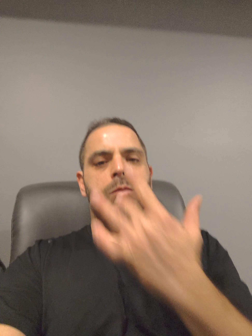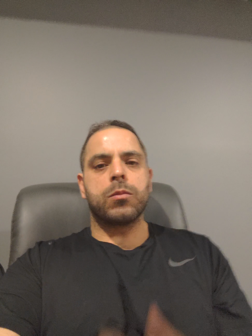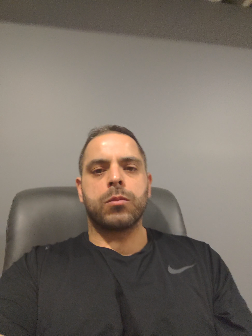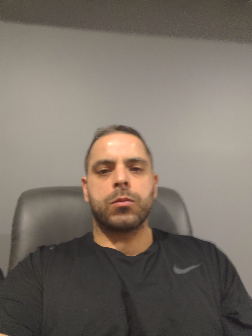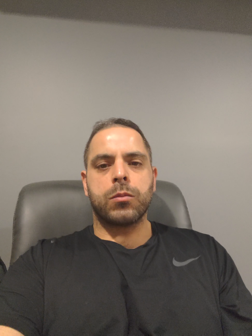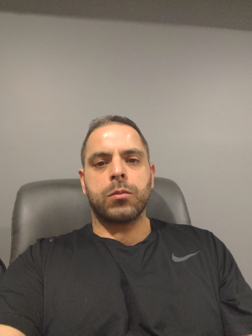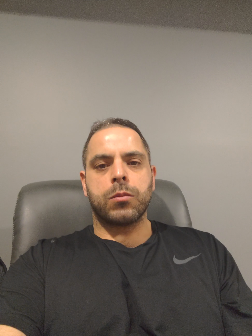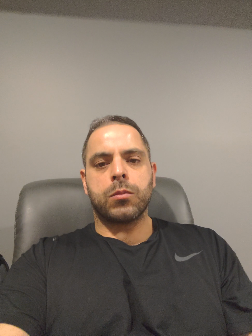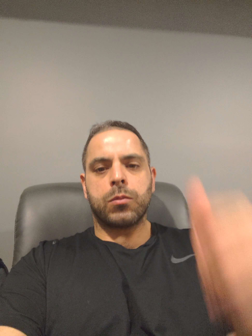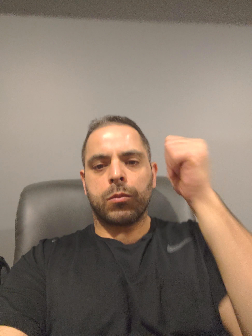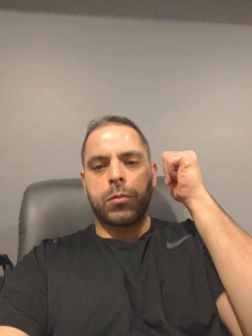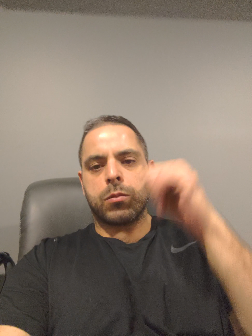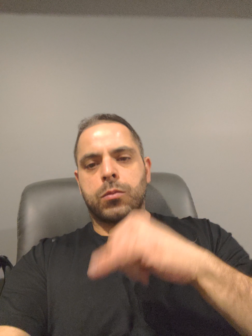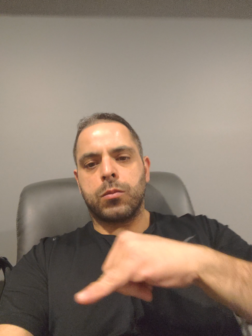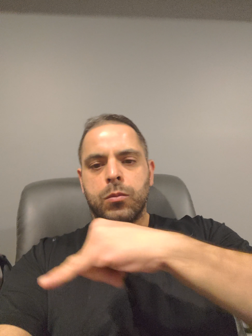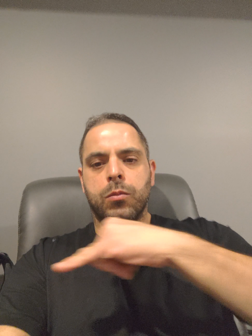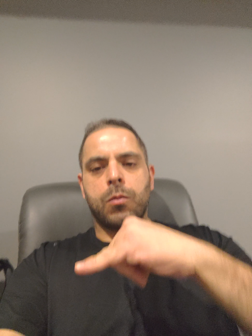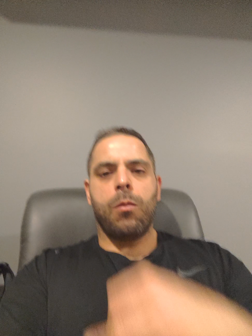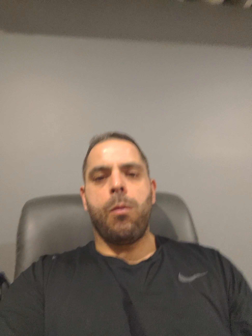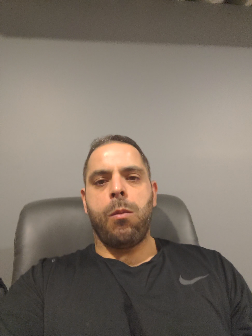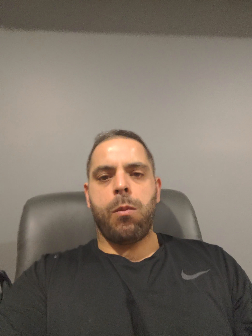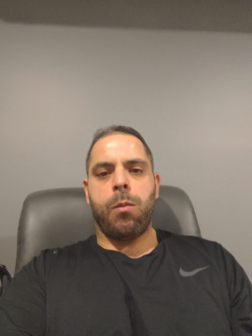backyard